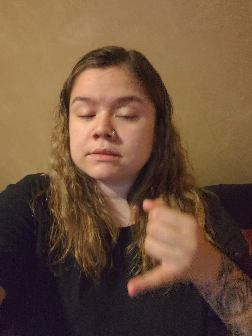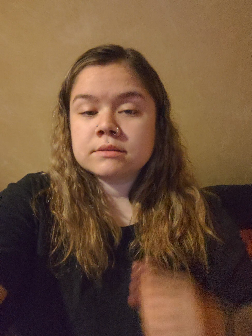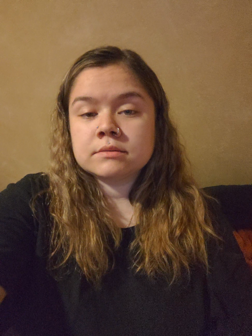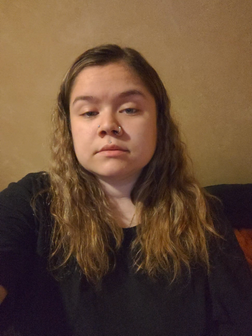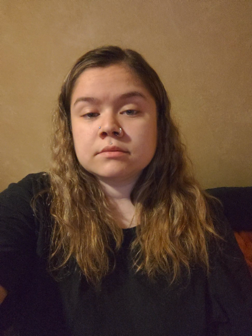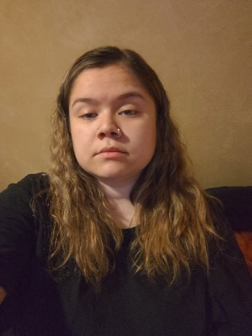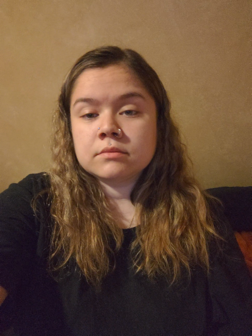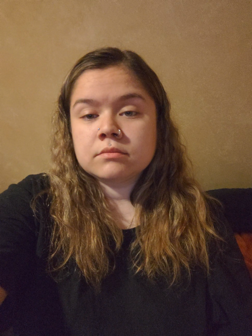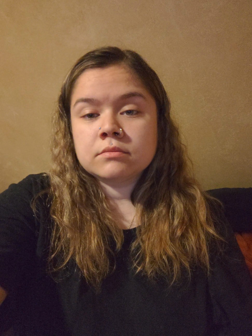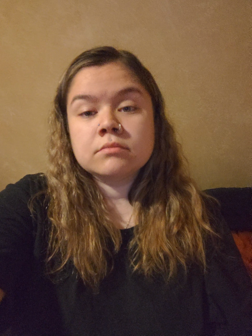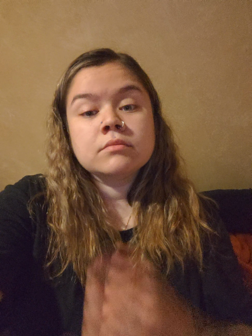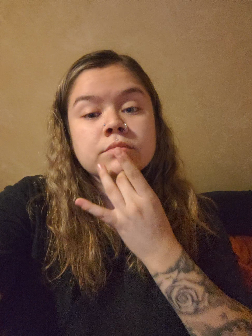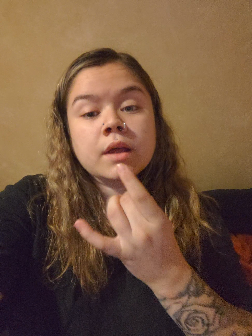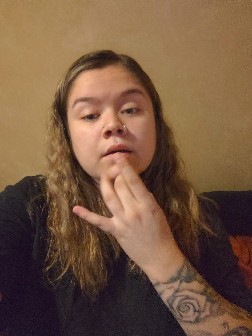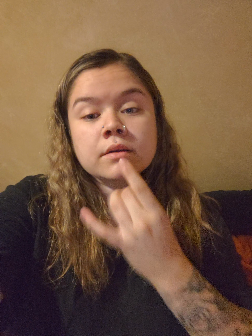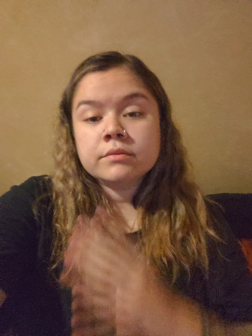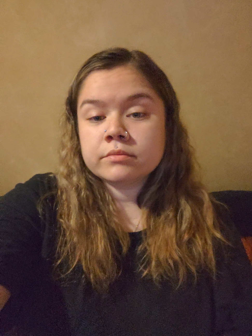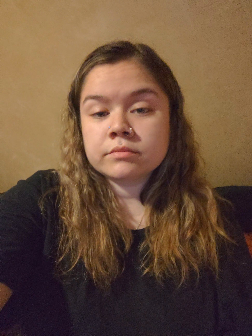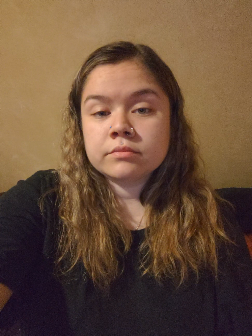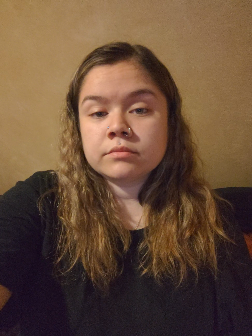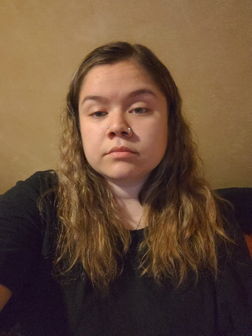light bulb